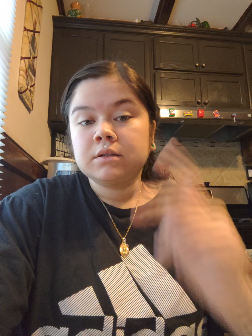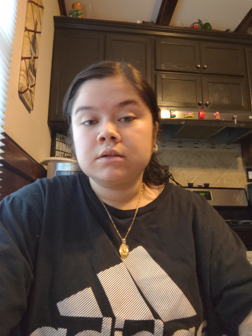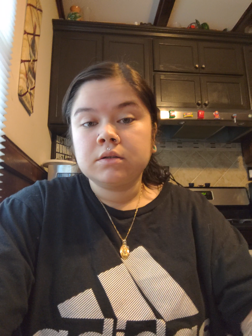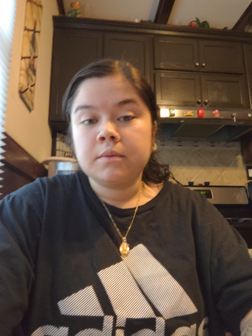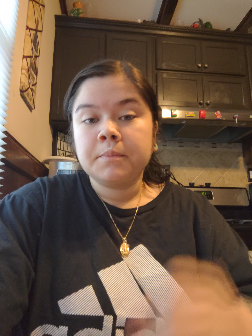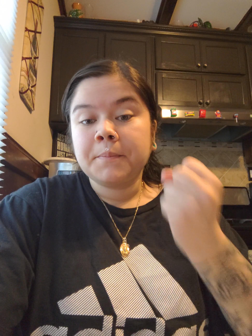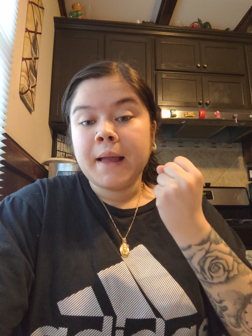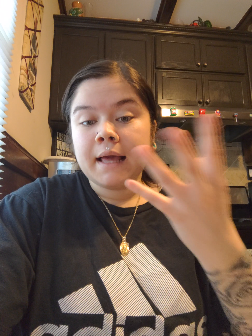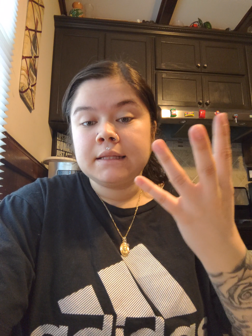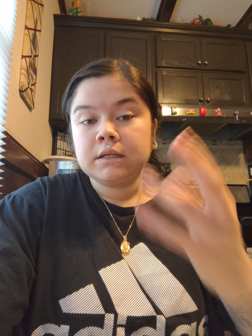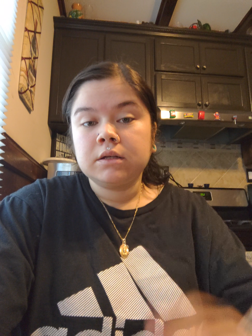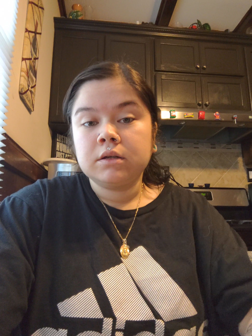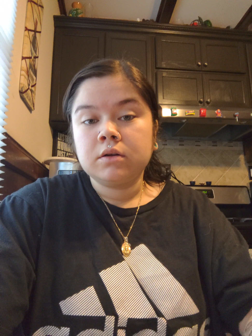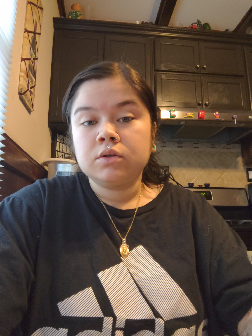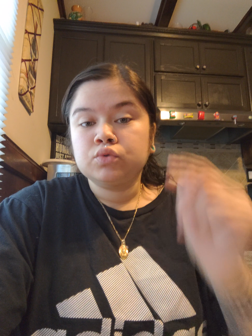many